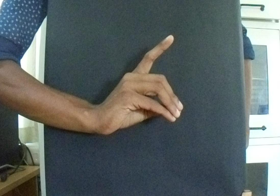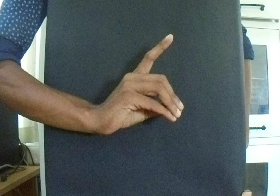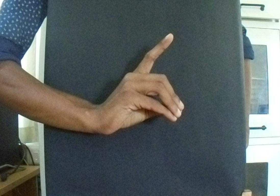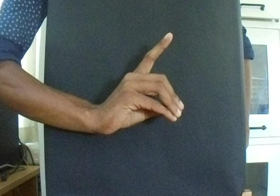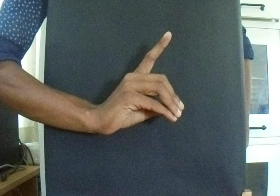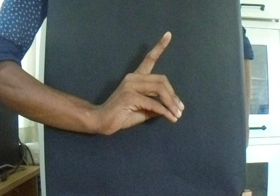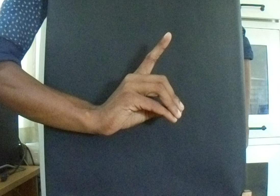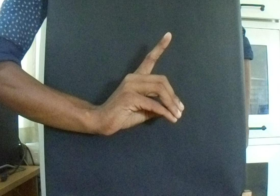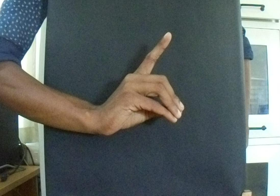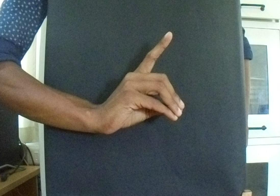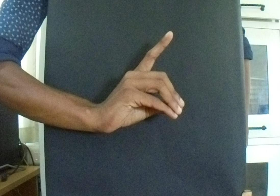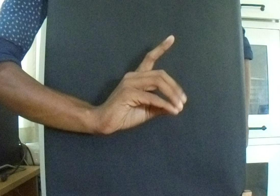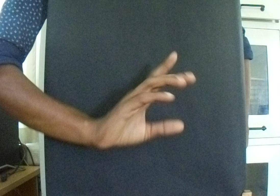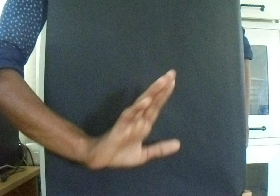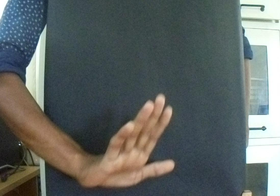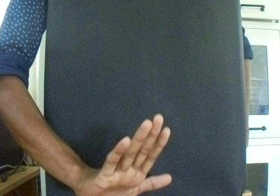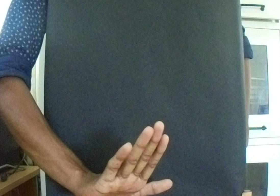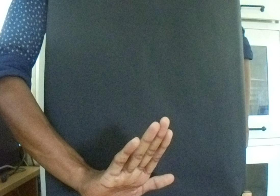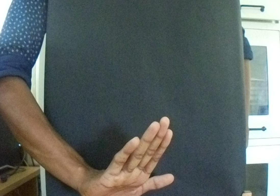hot